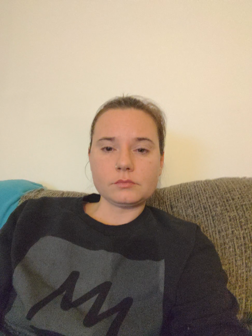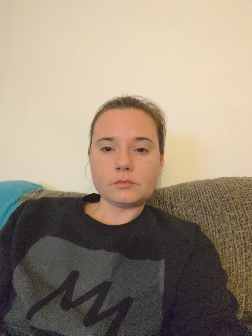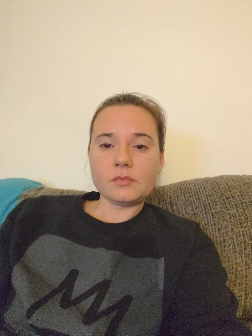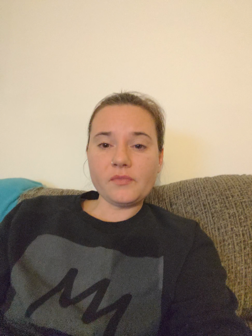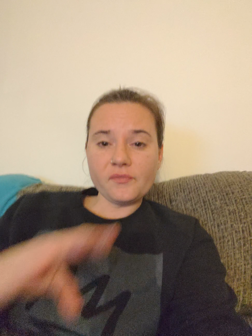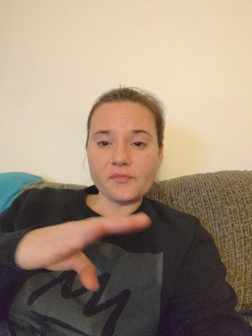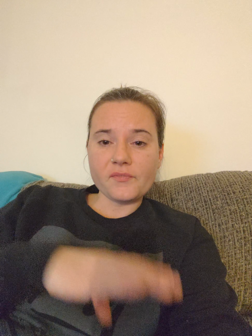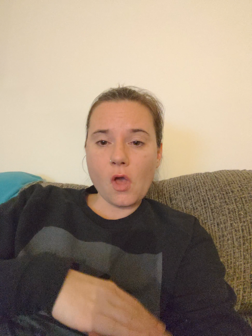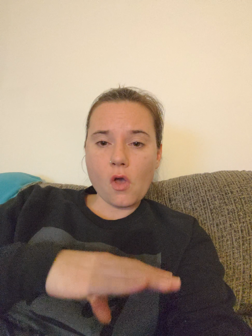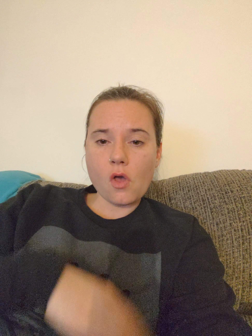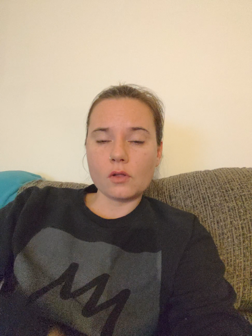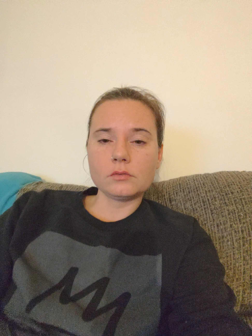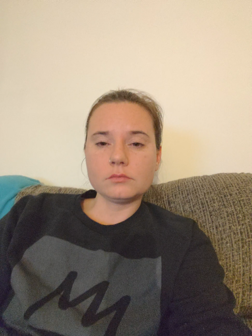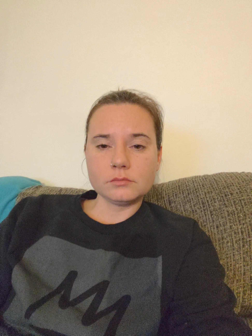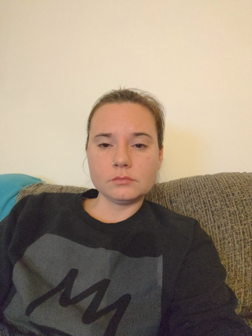fall